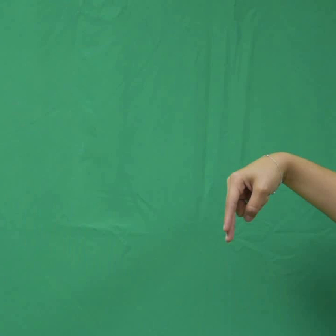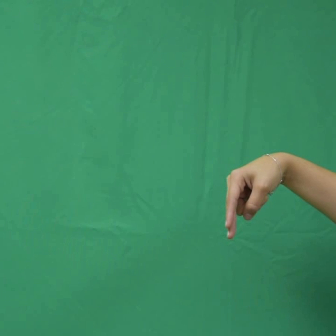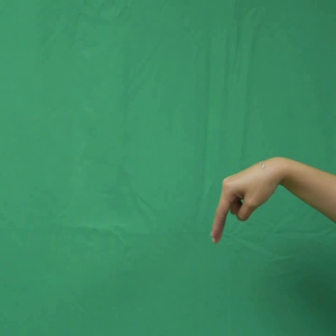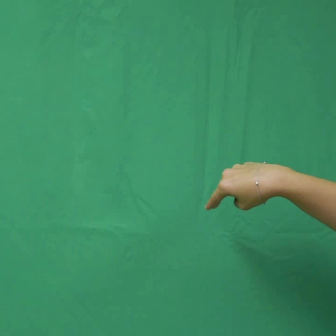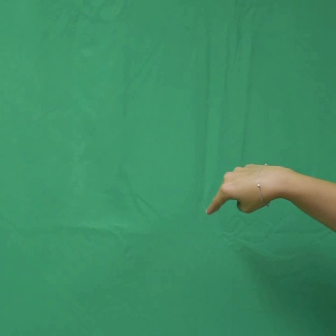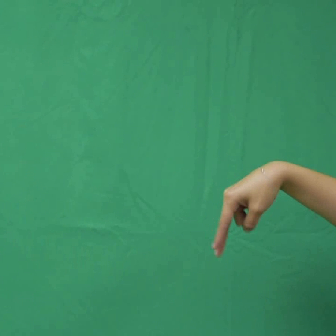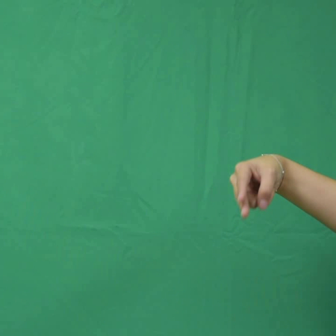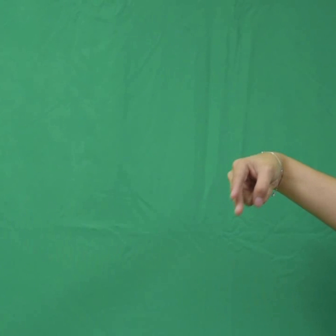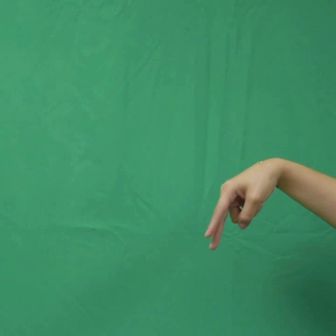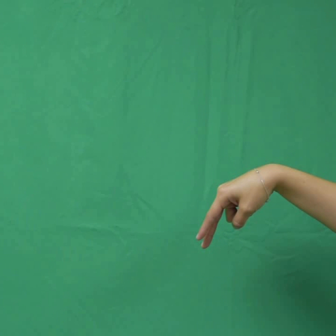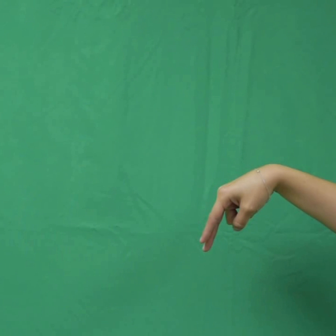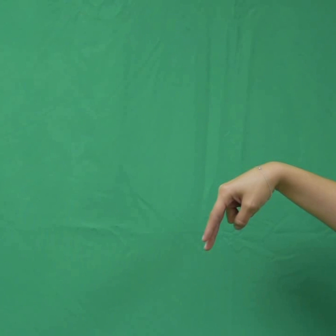Ñ